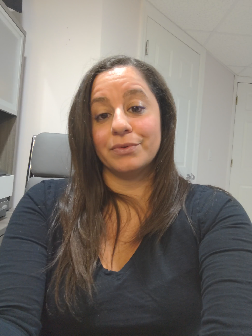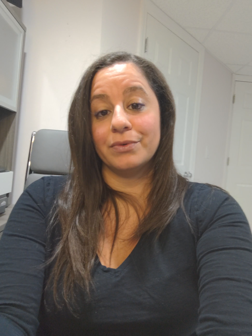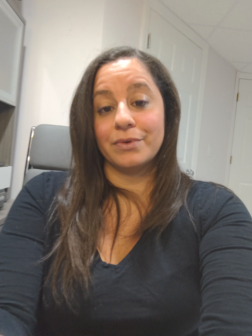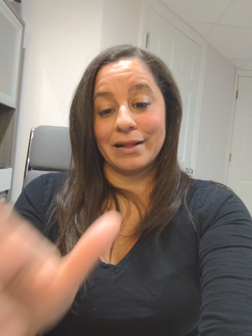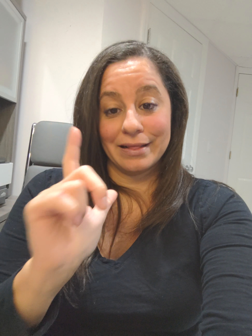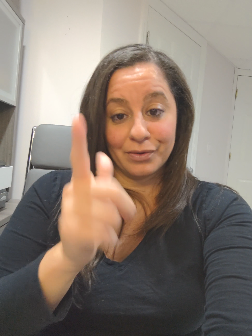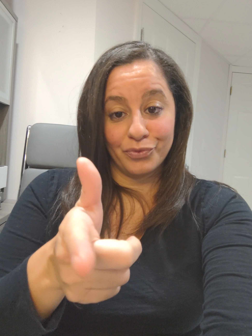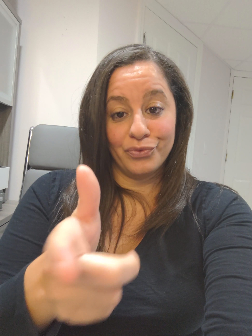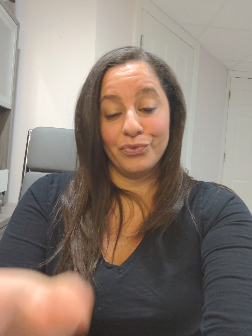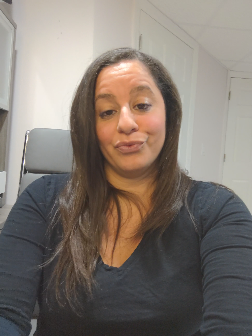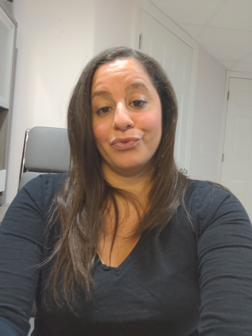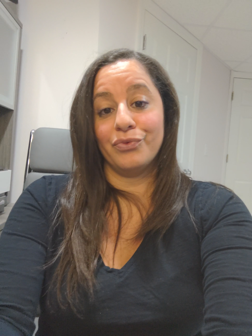later